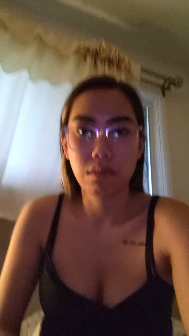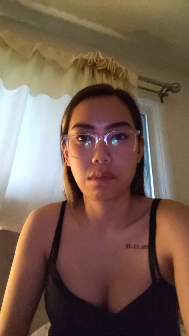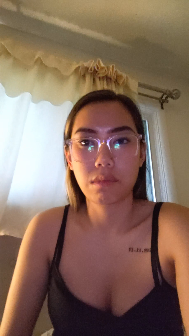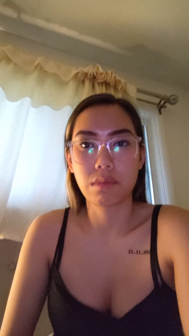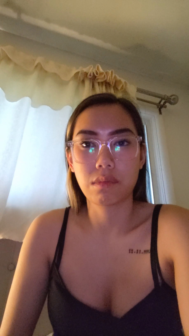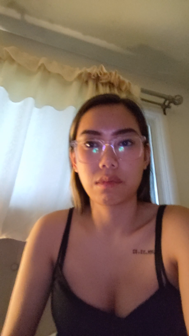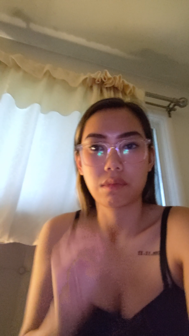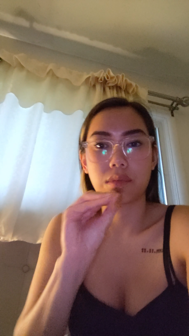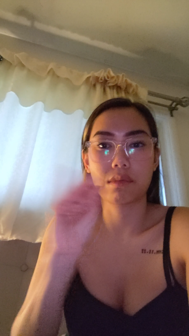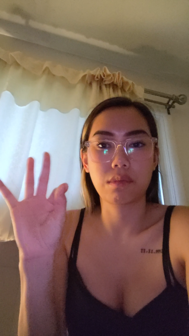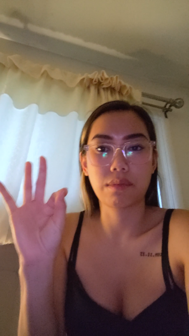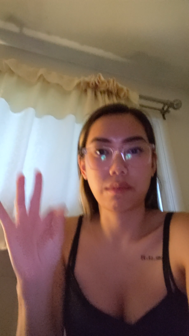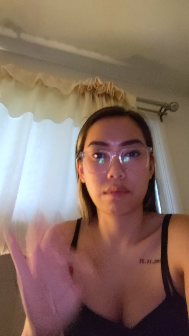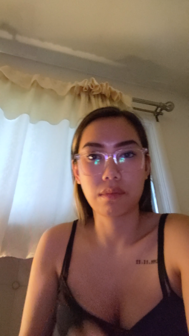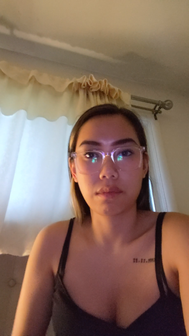off